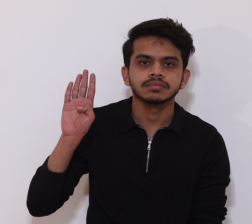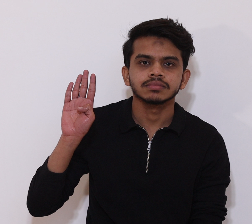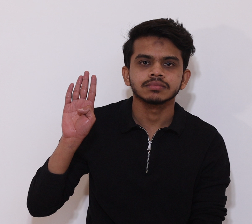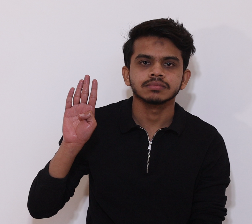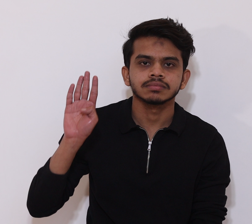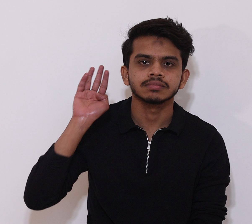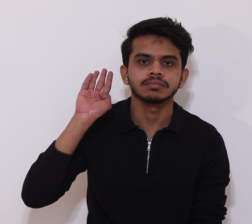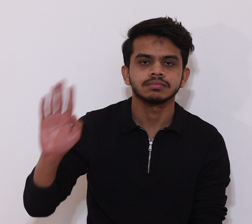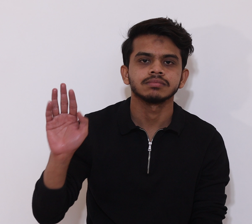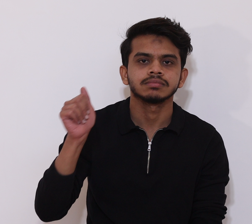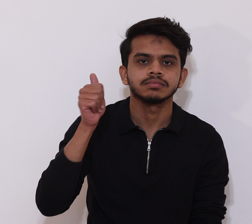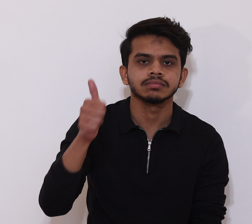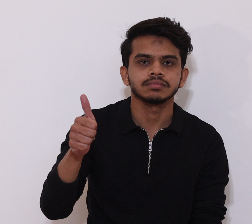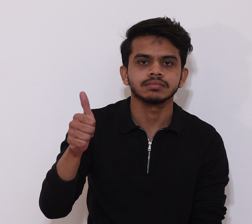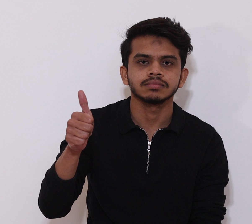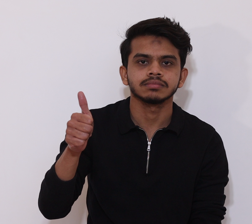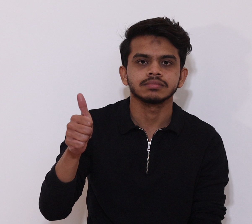best